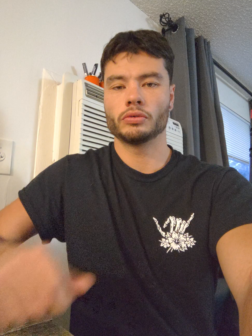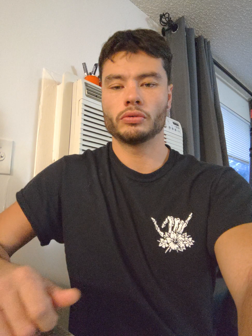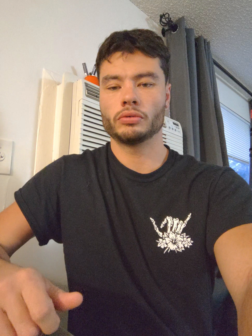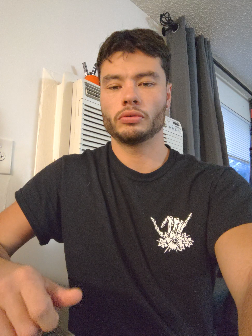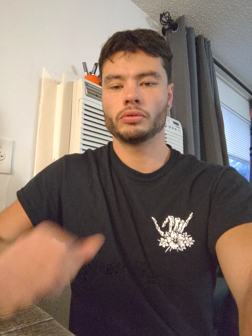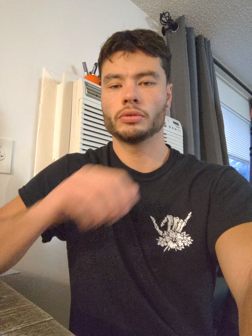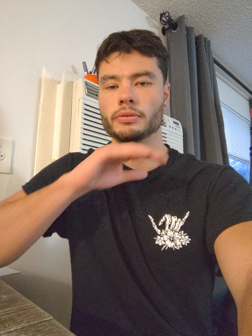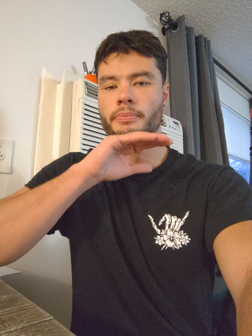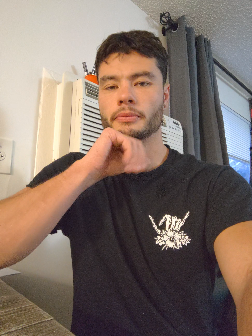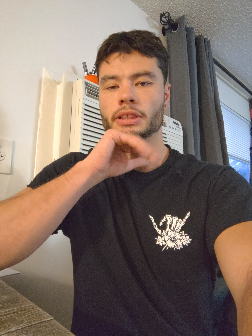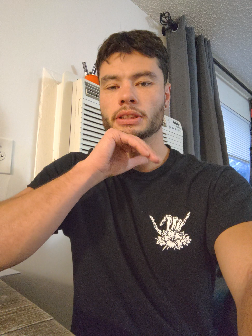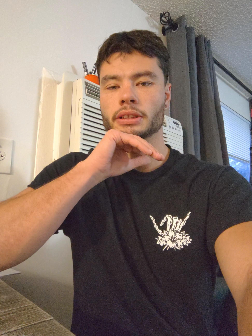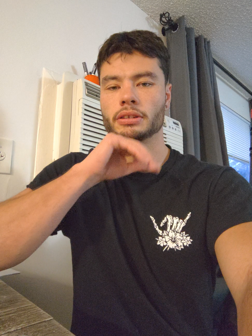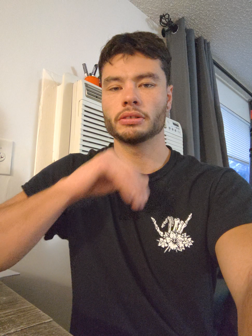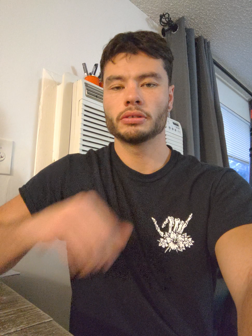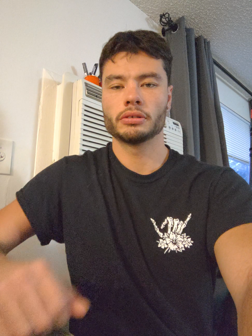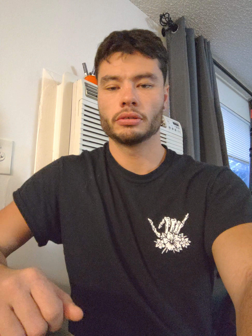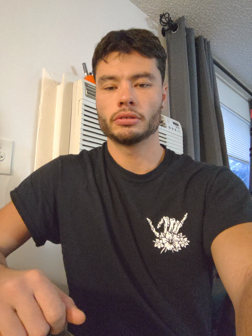pig